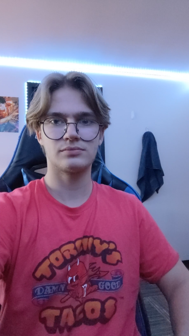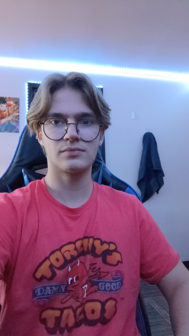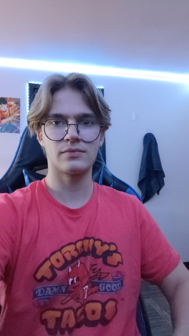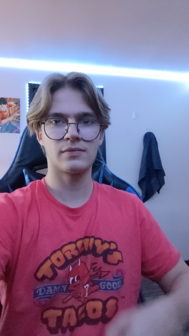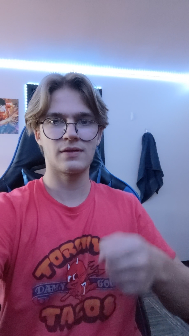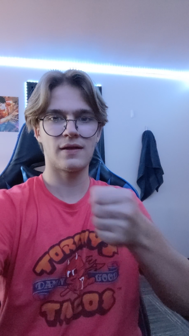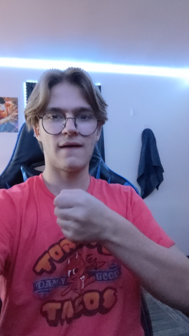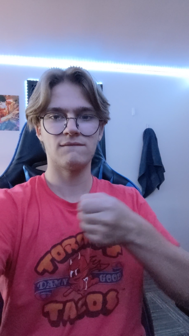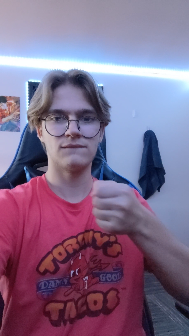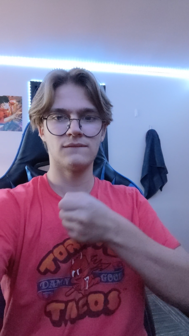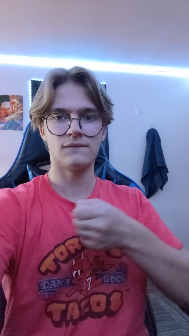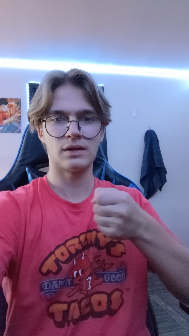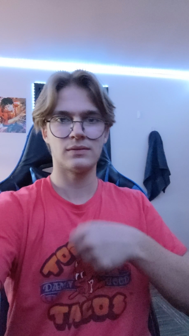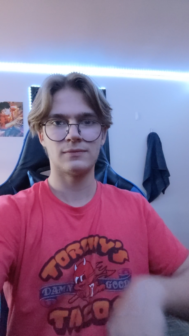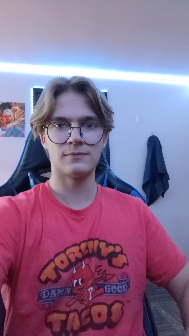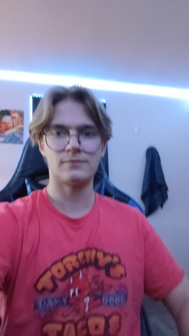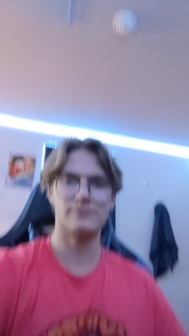coffee